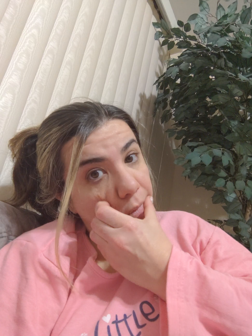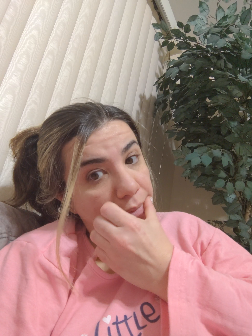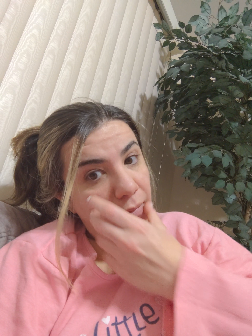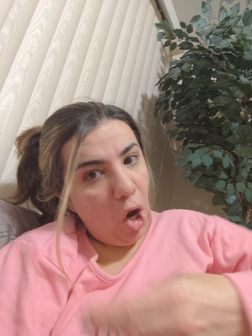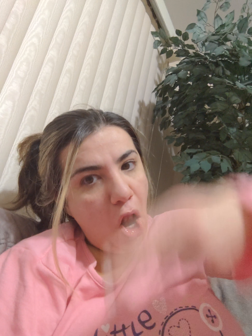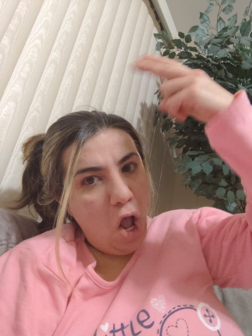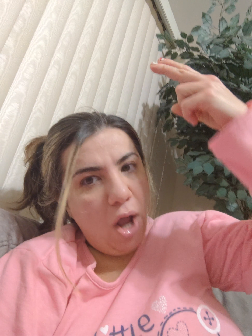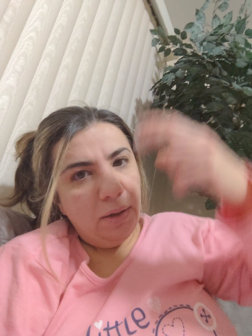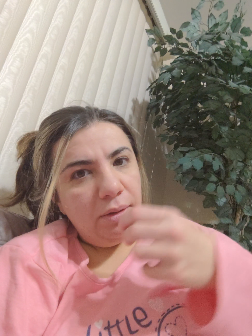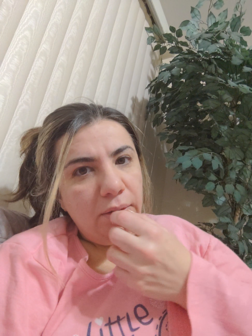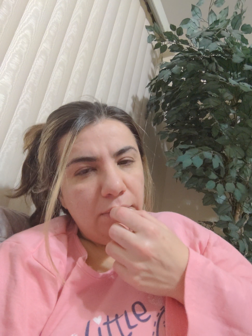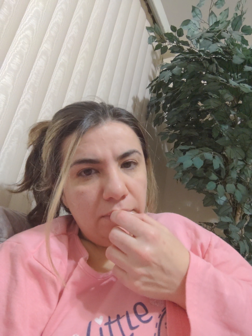high